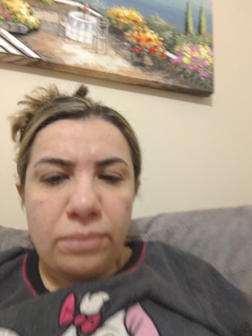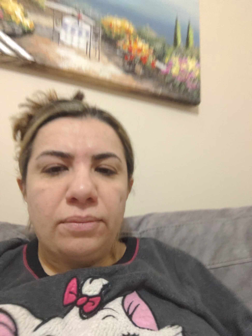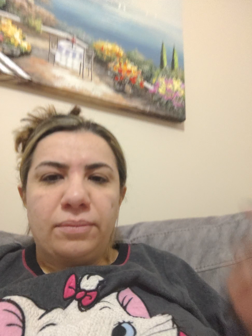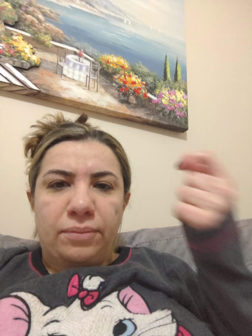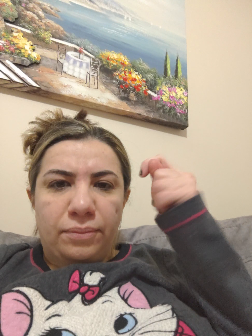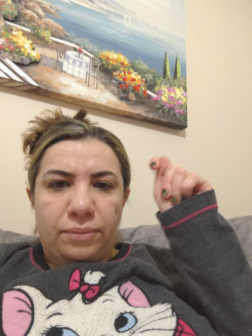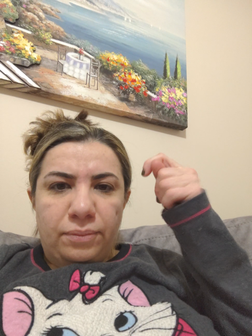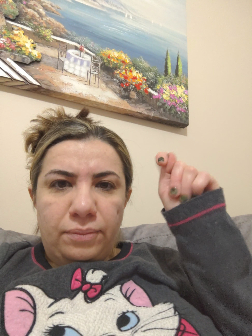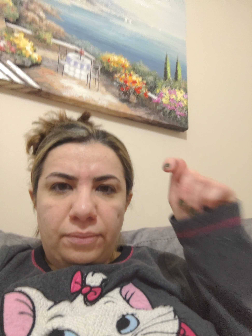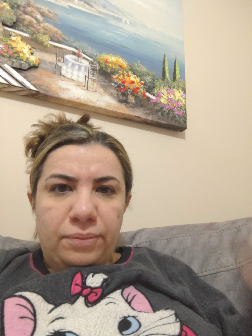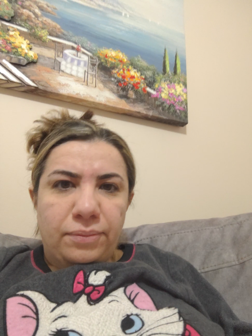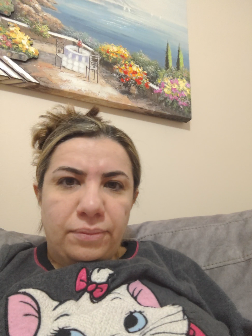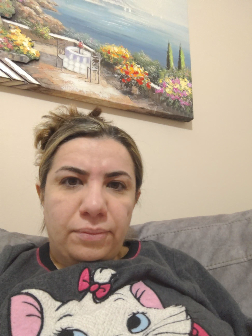toy